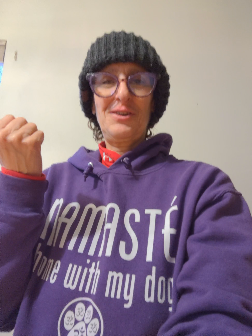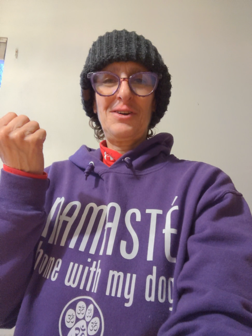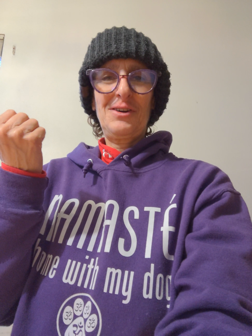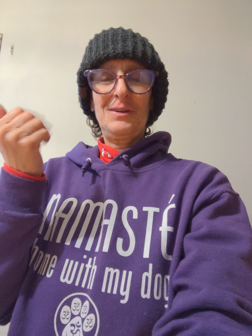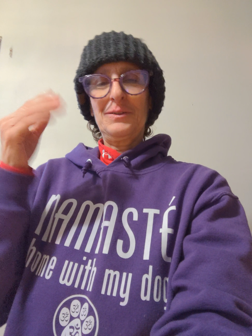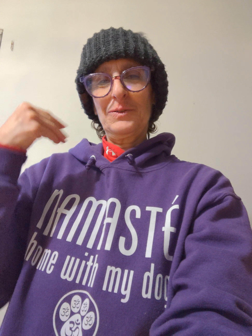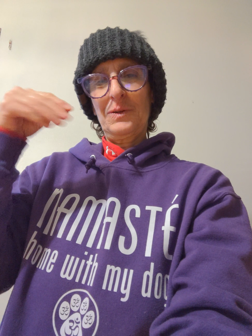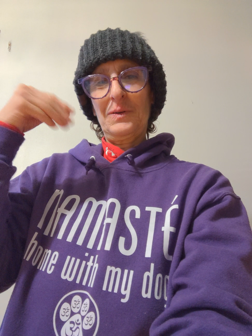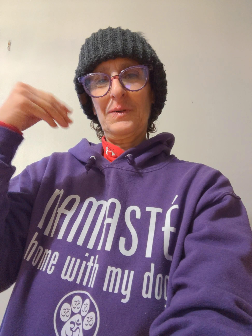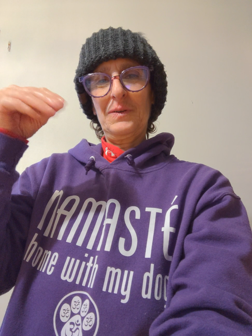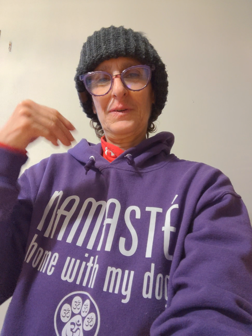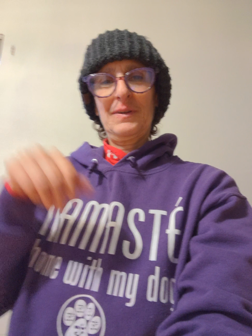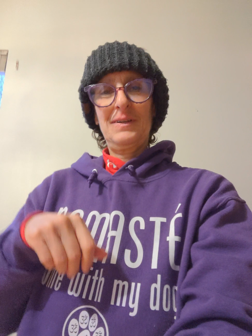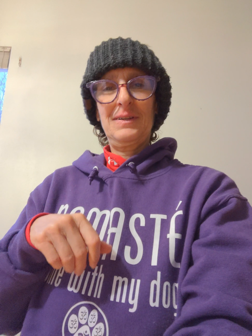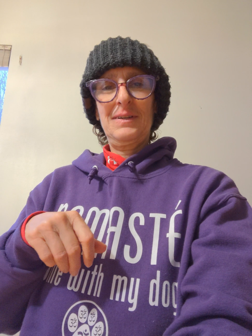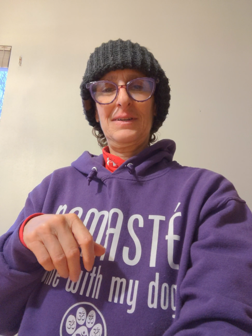store